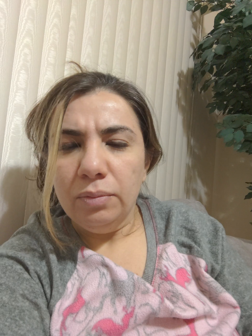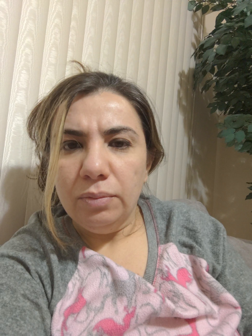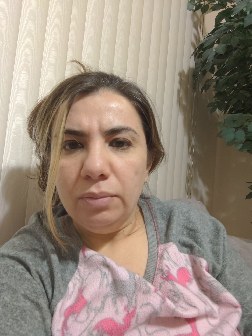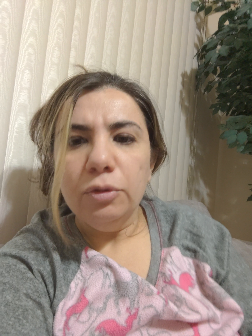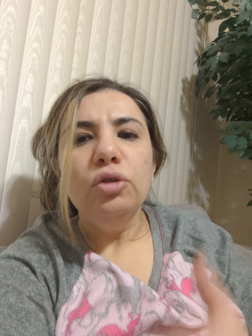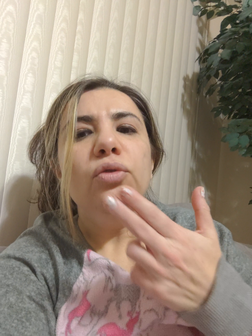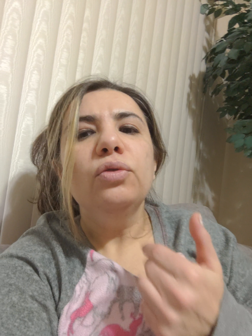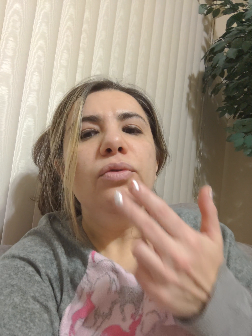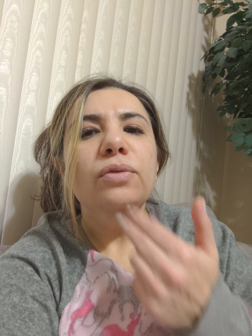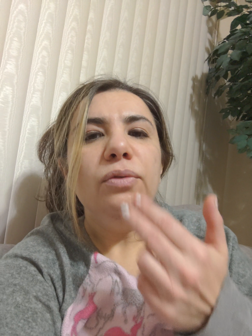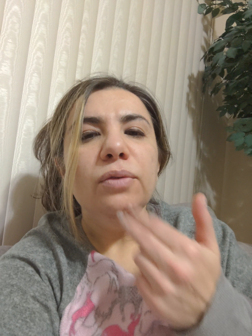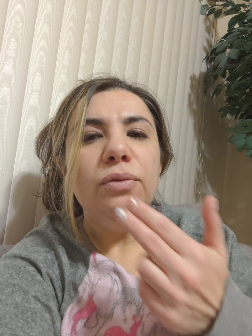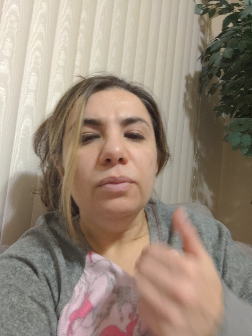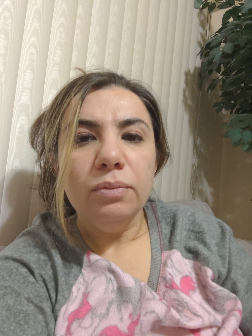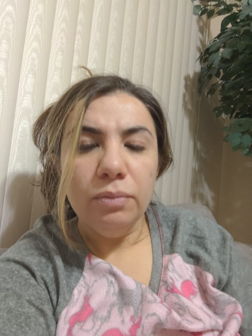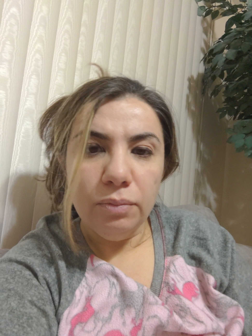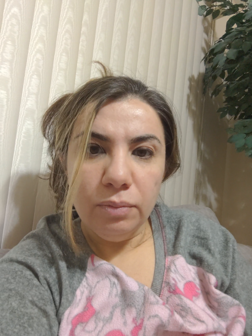cute